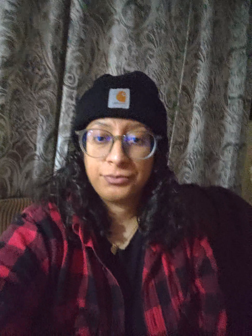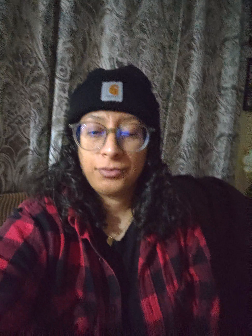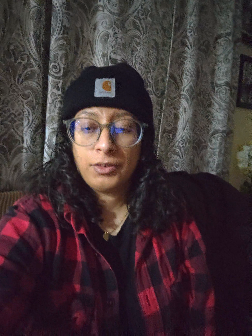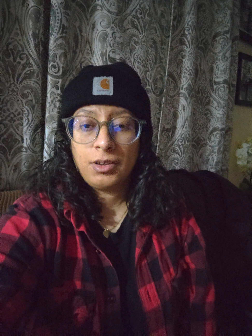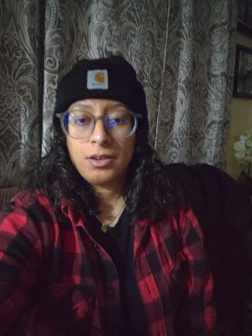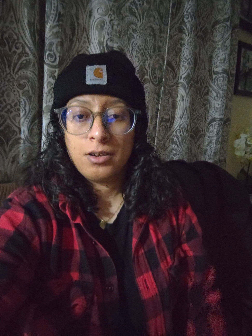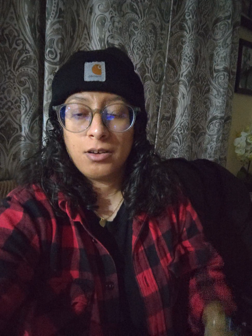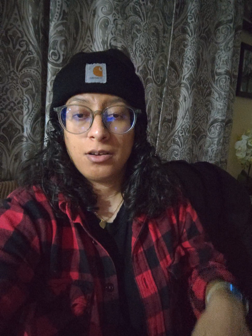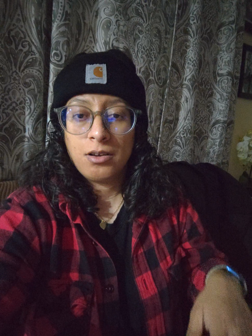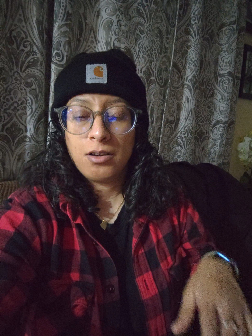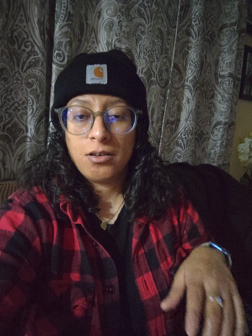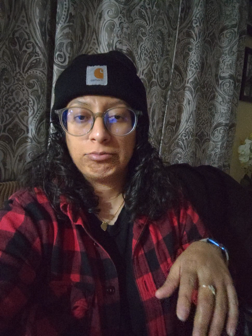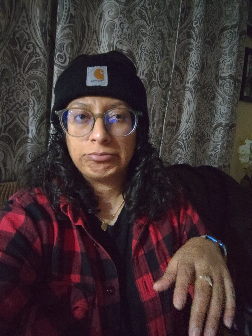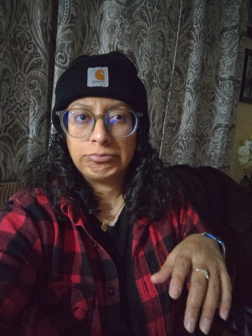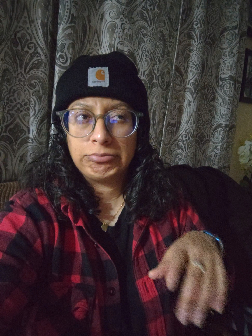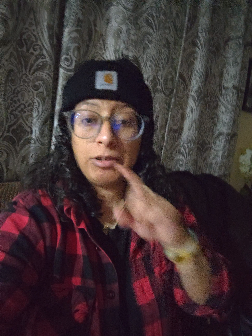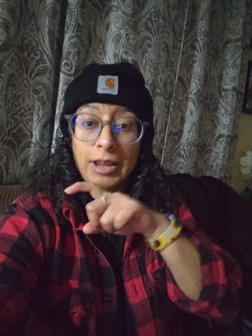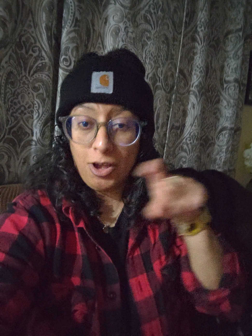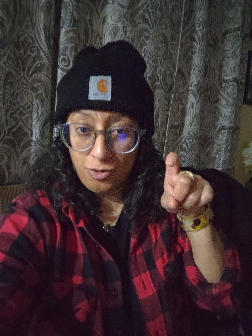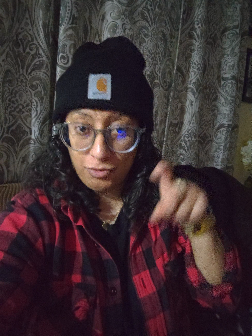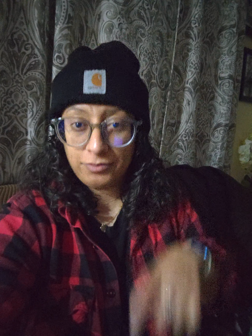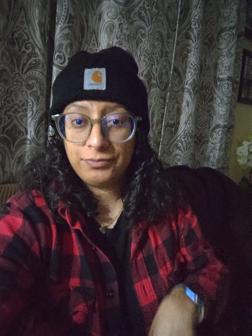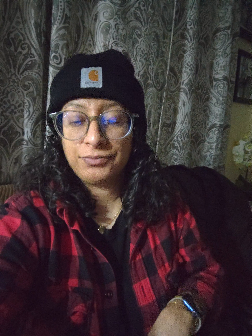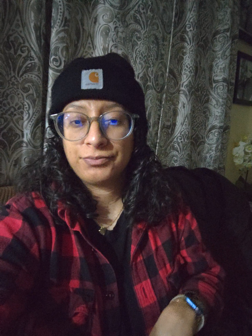closet